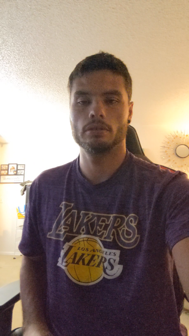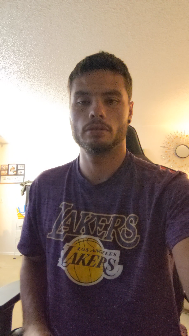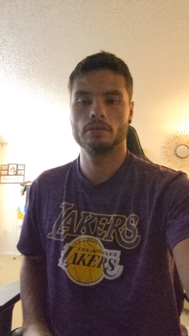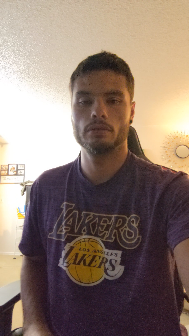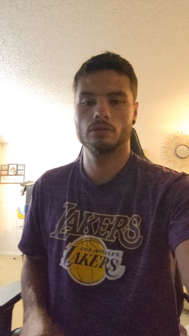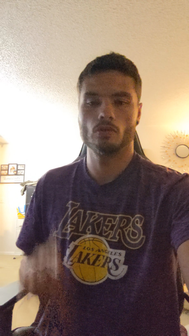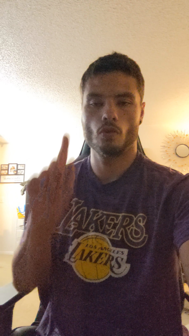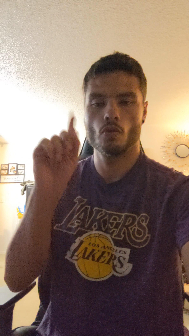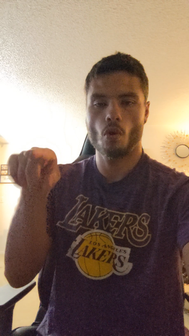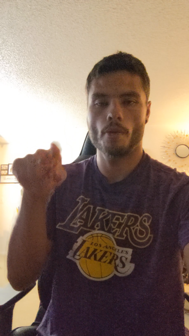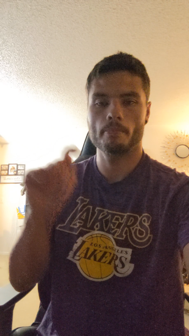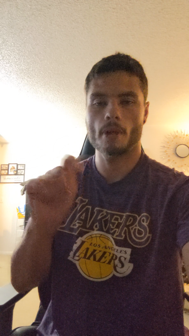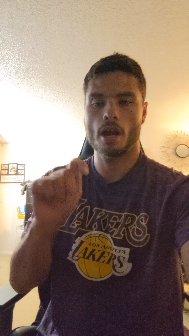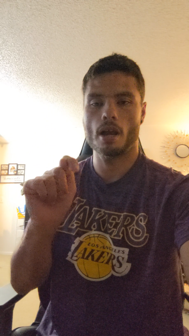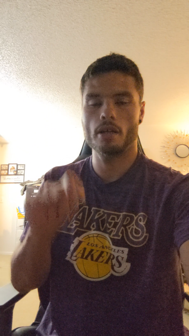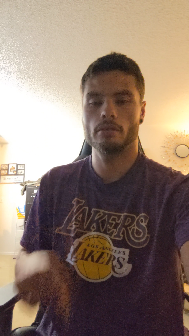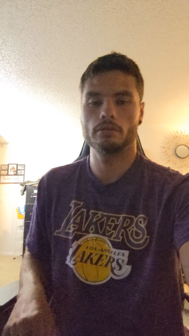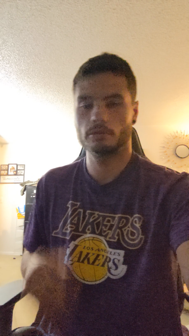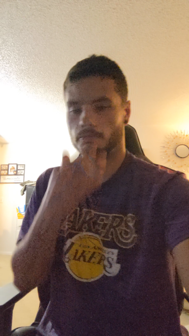go potty